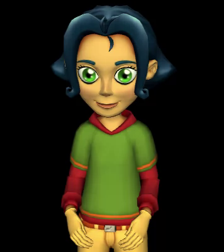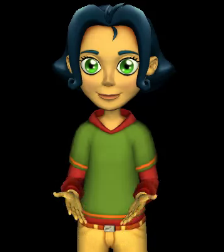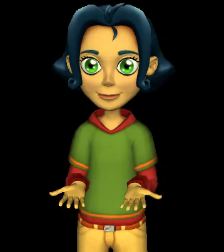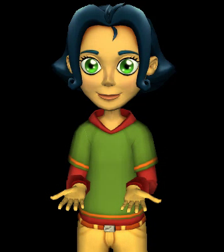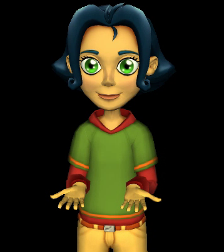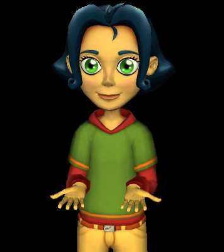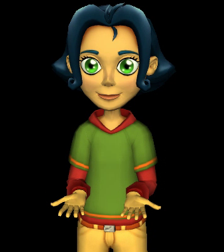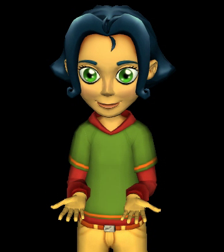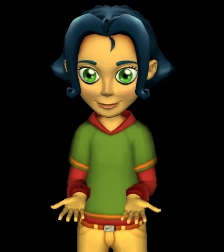اليوم